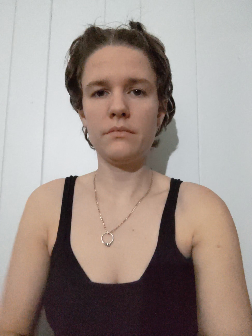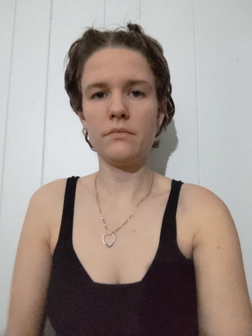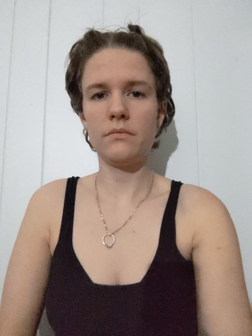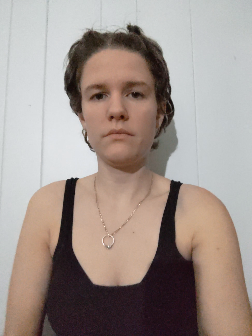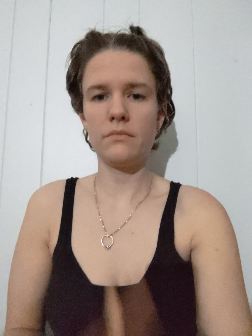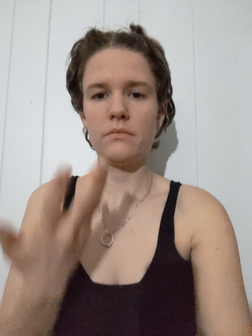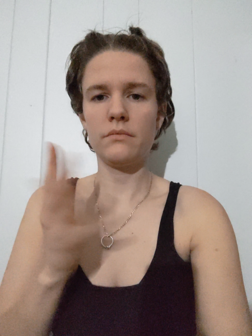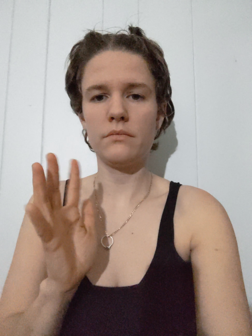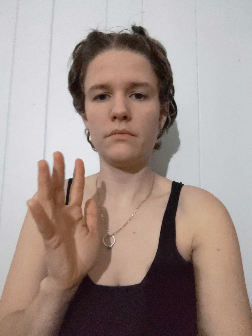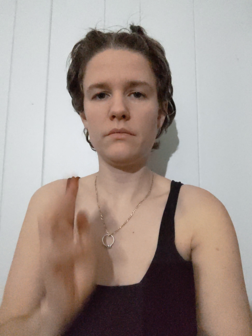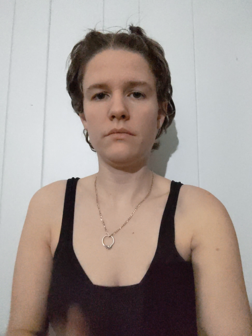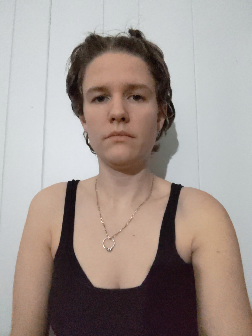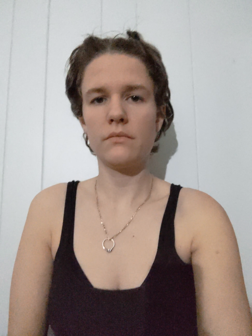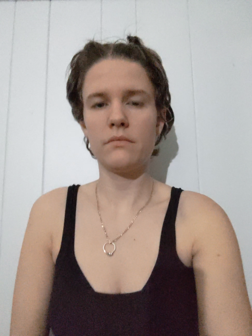finish